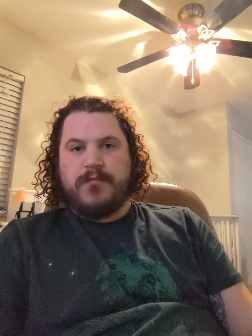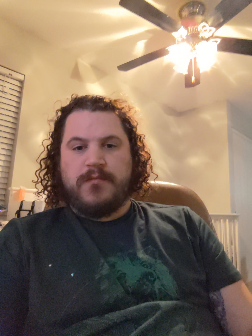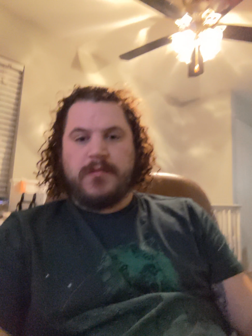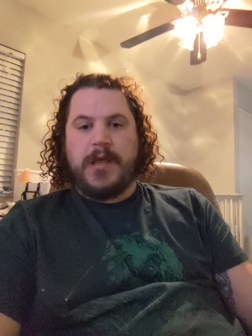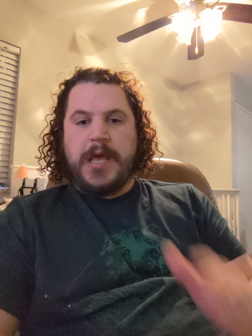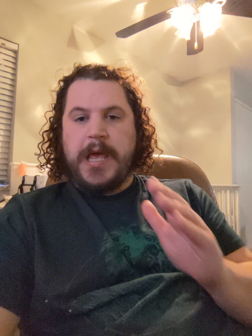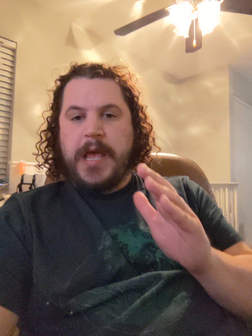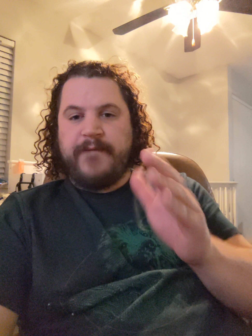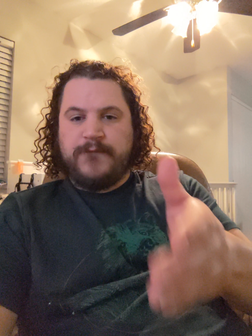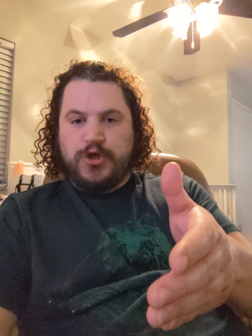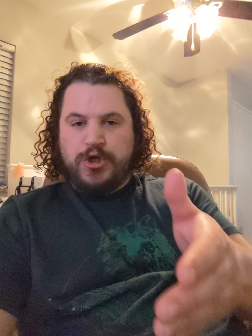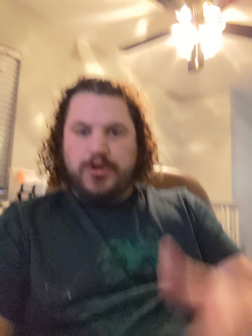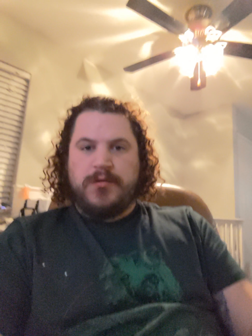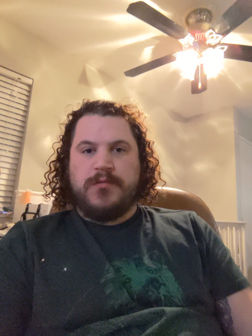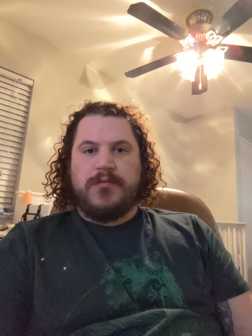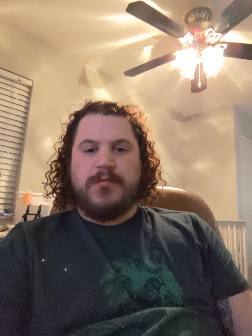after